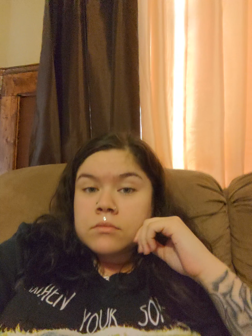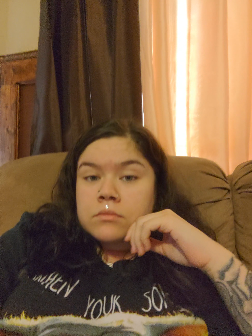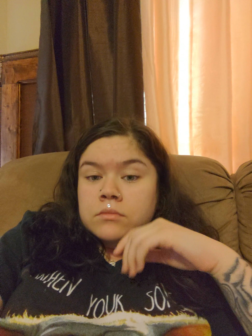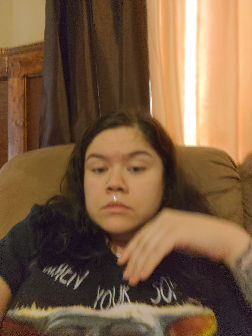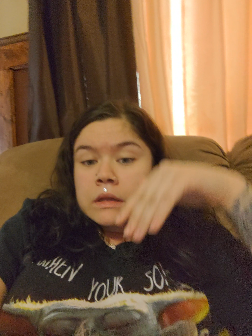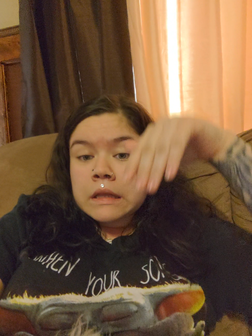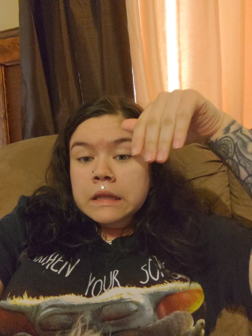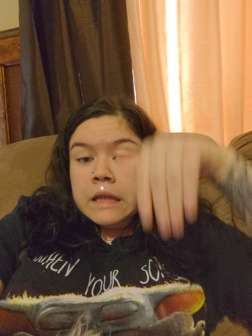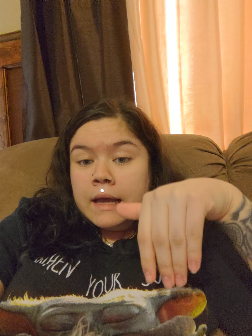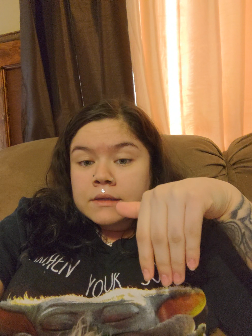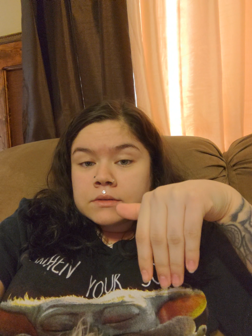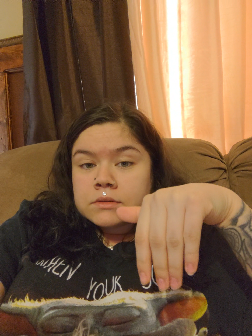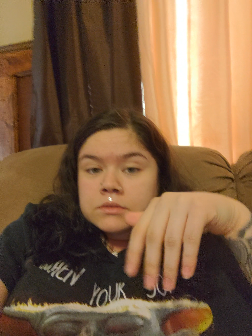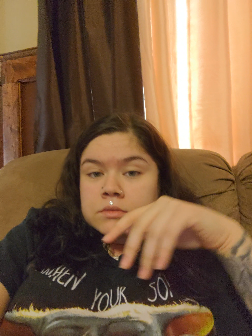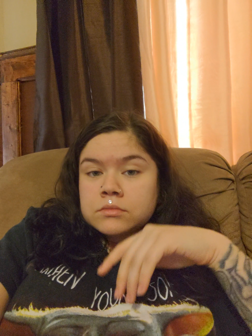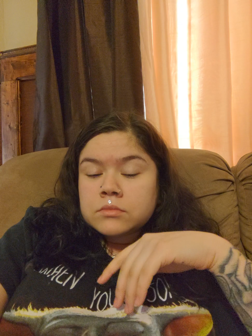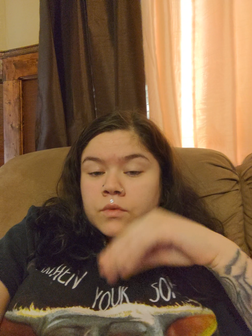night